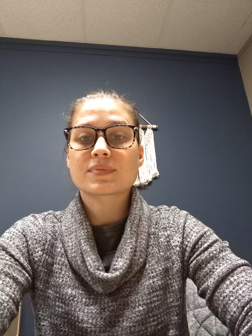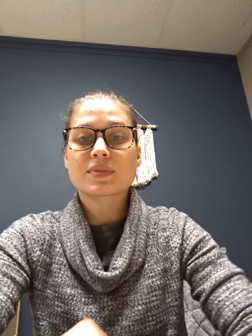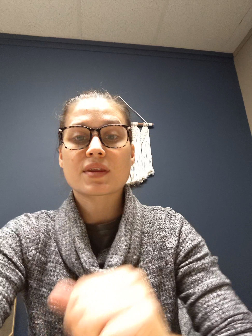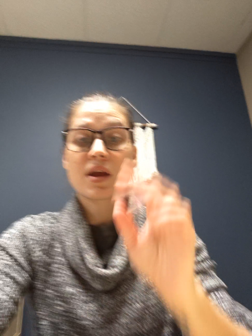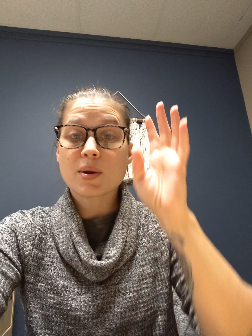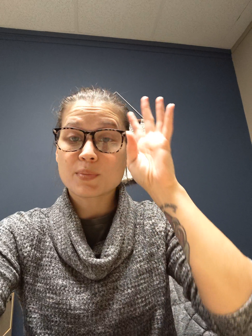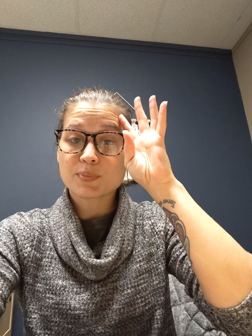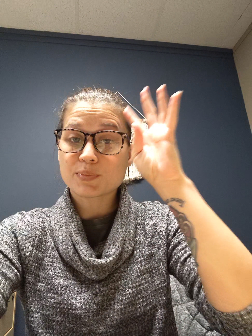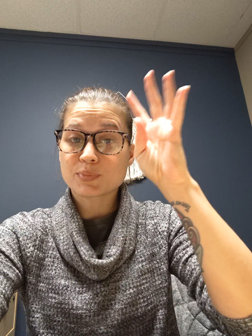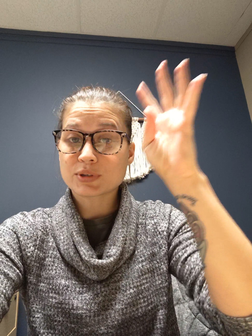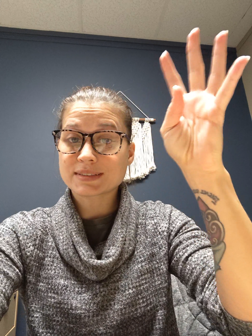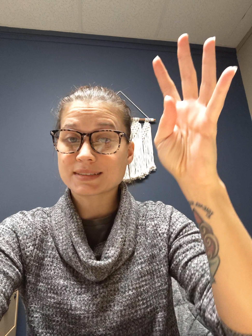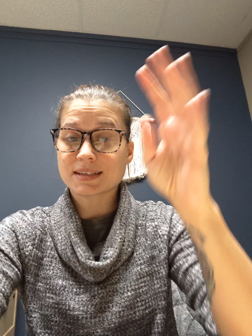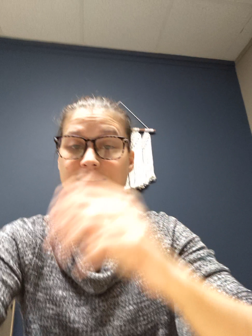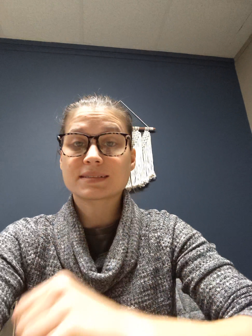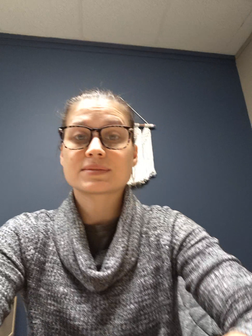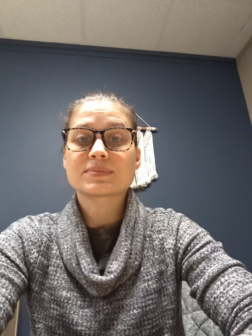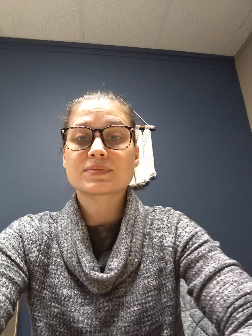pretend